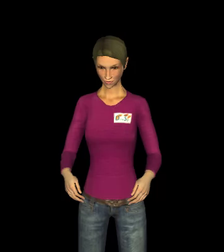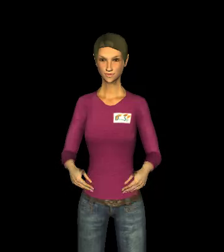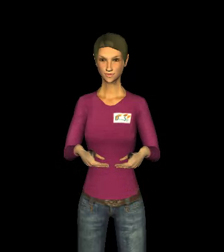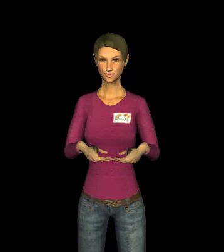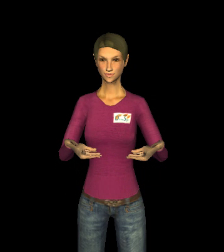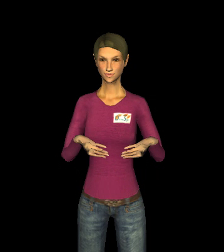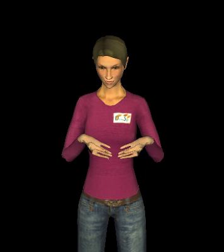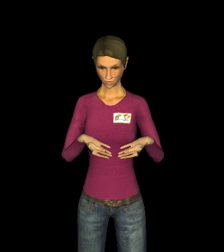طبق